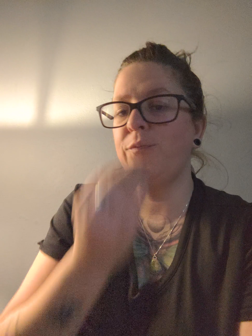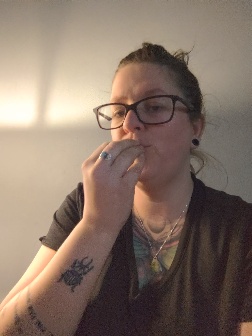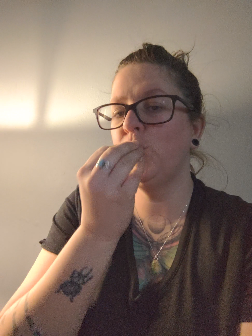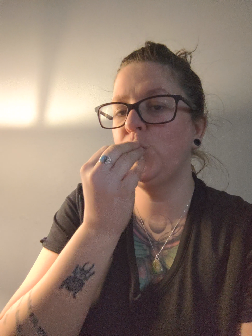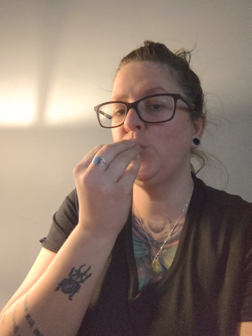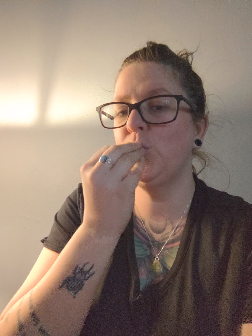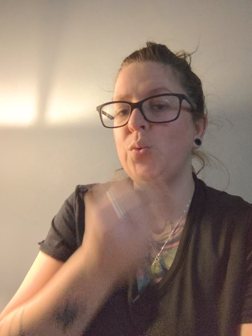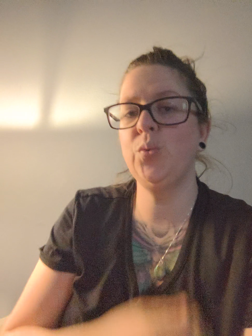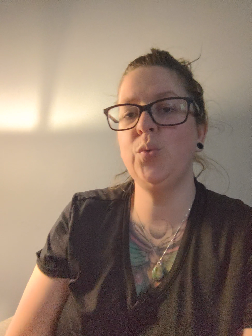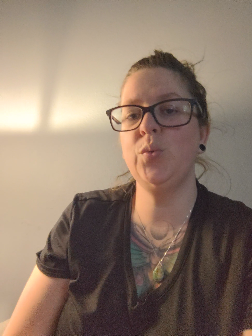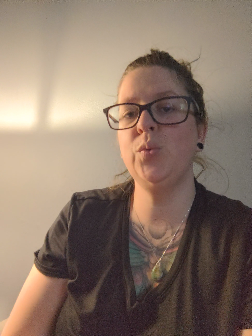food